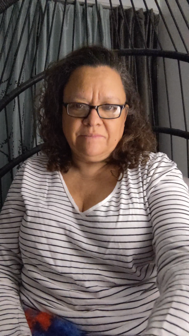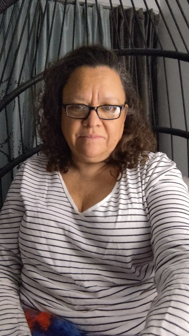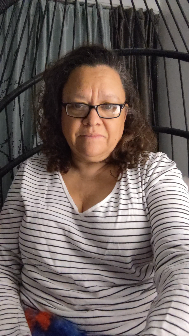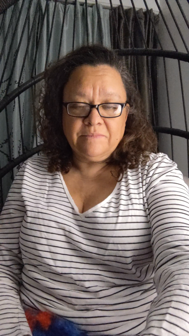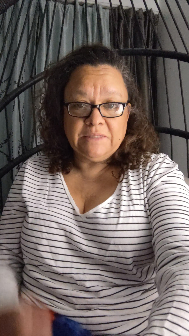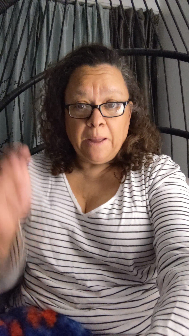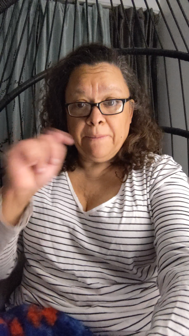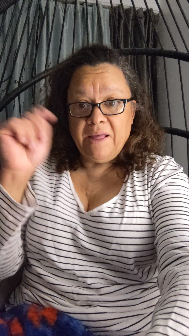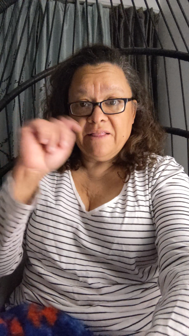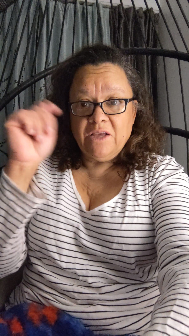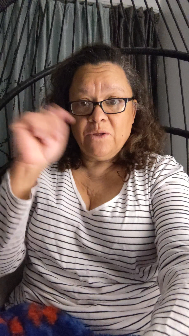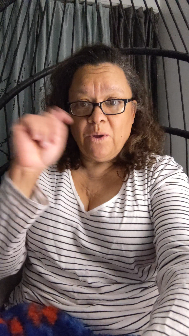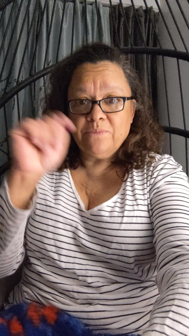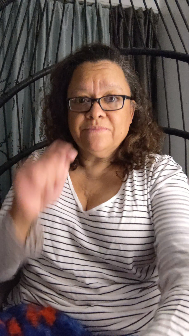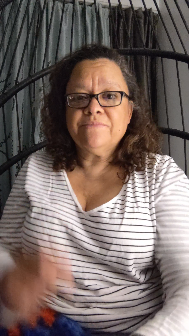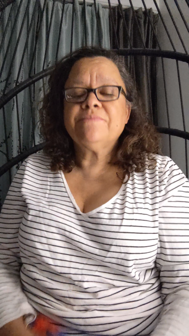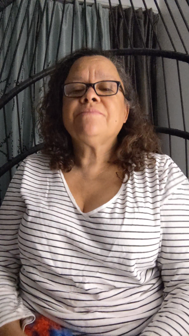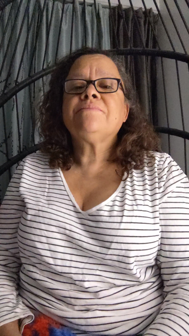bathroom